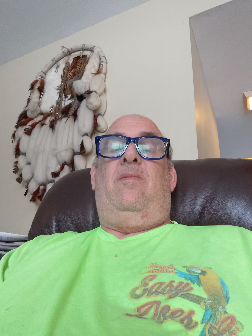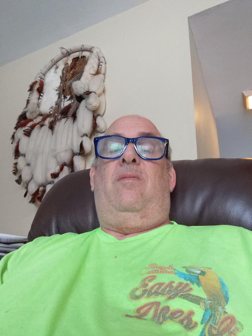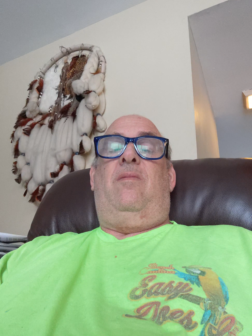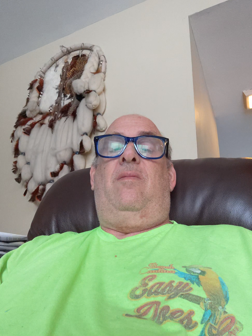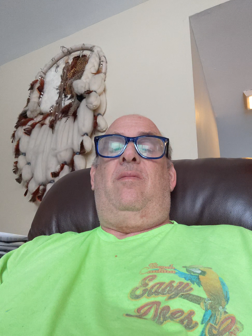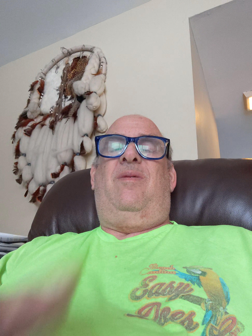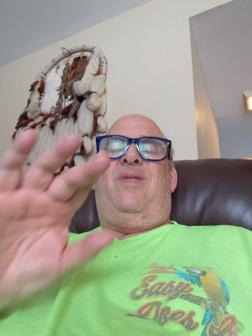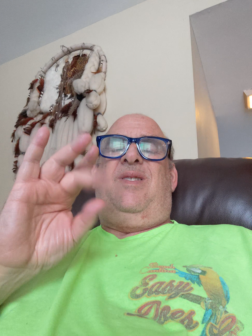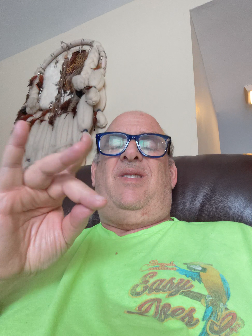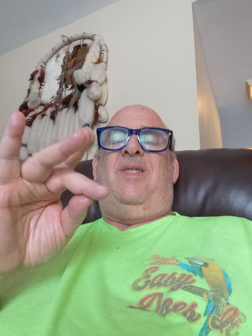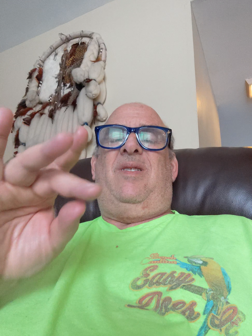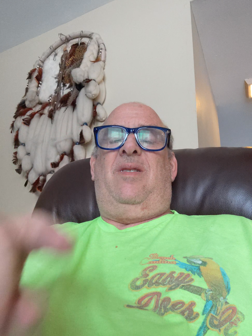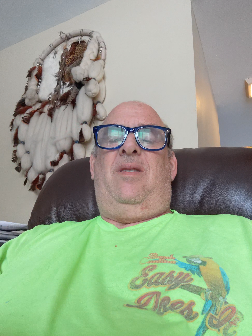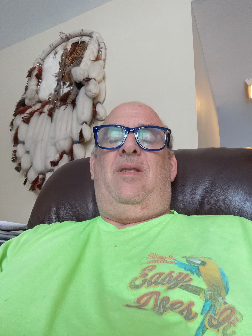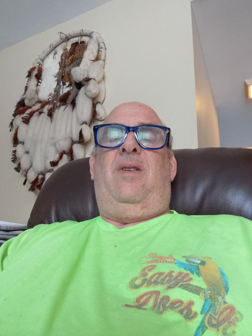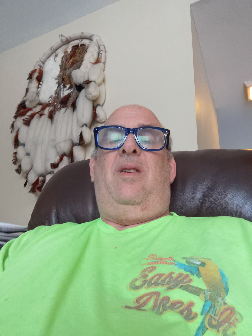sticky